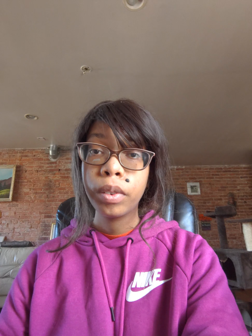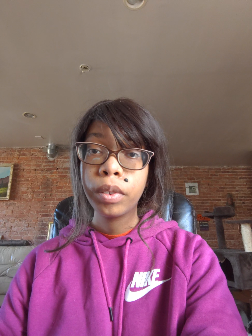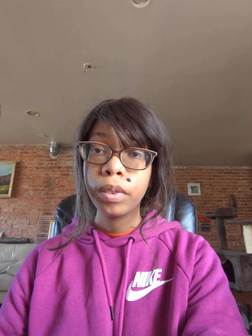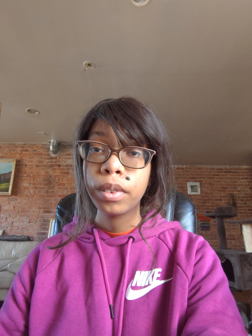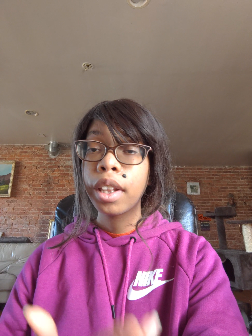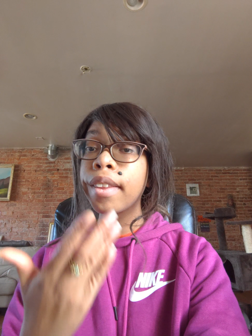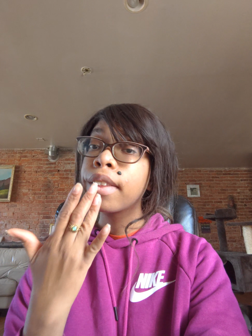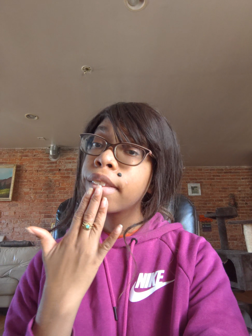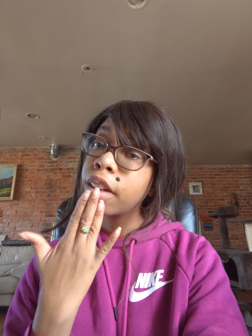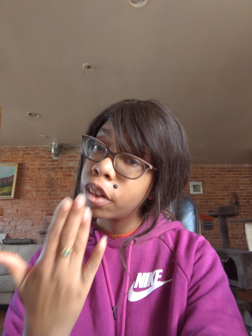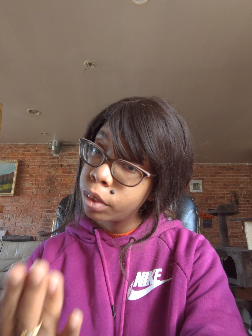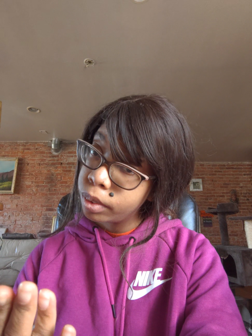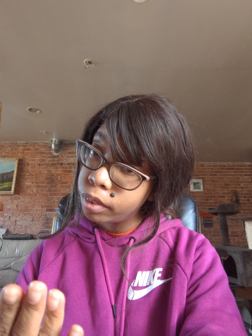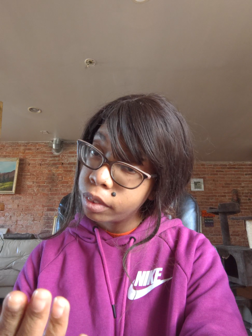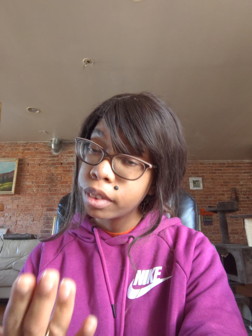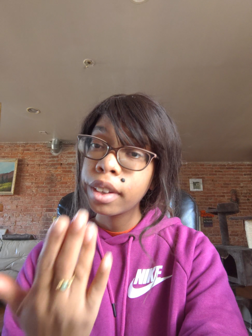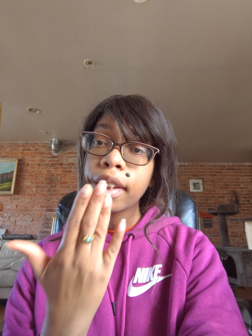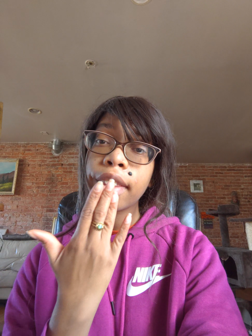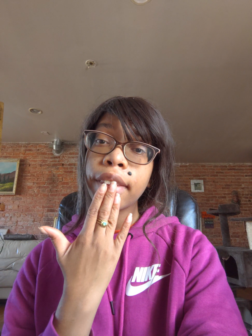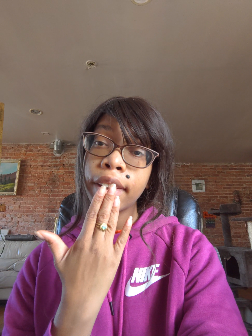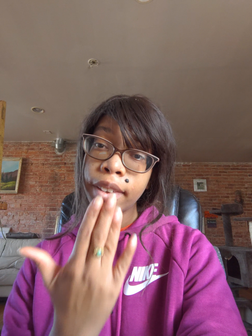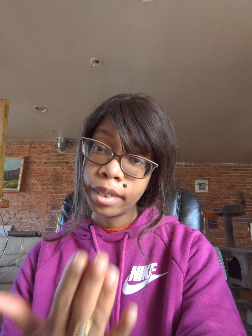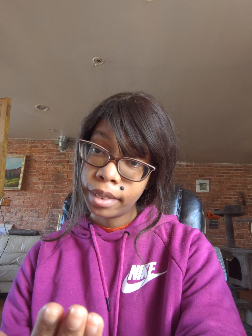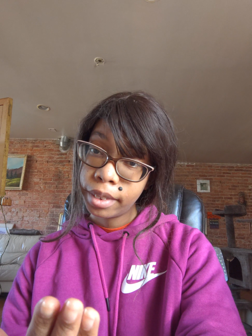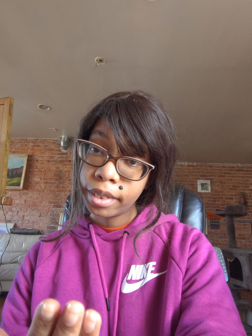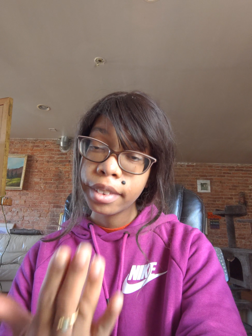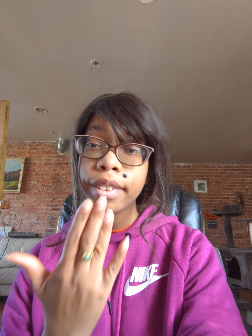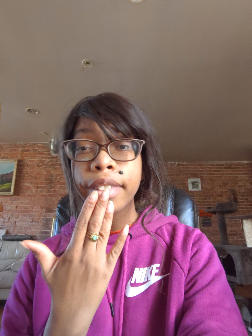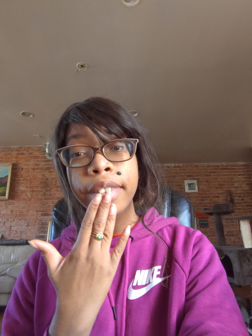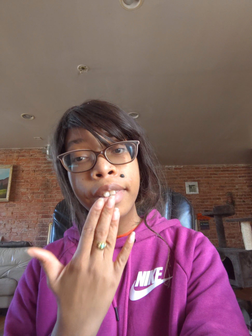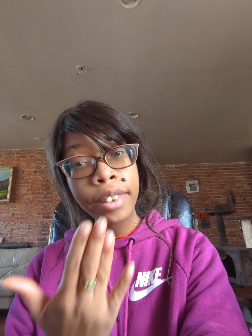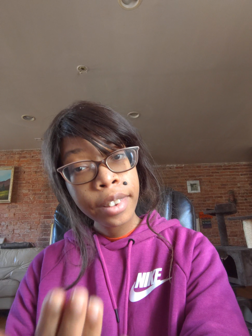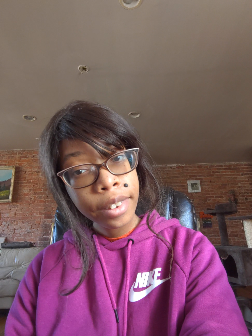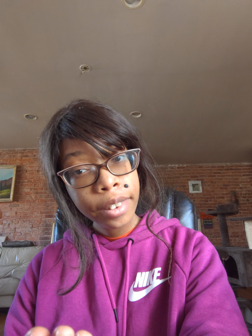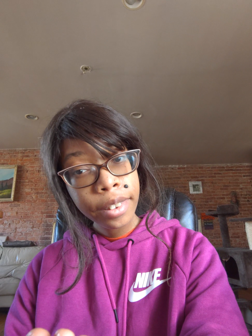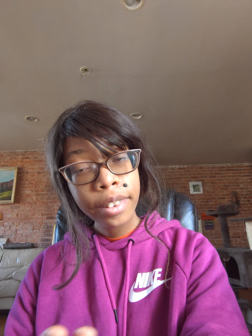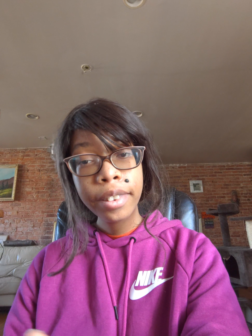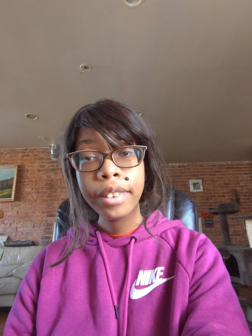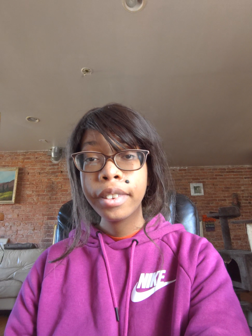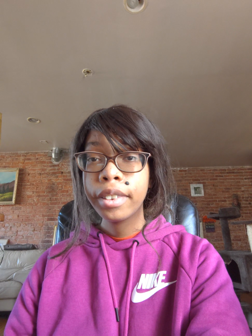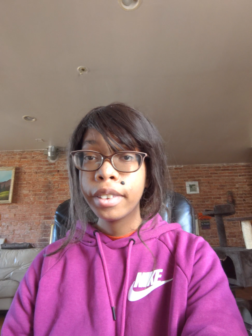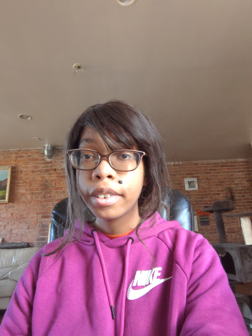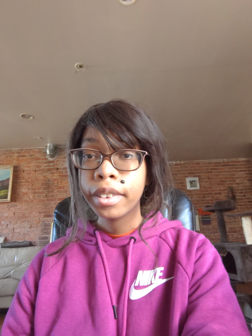thank you